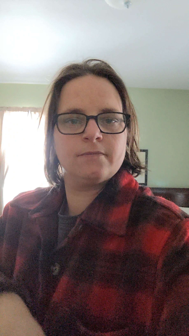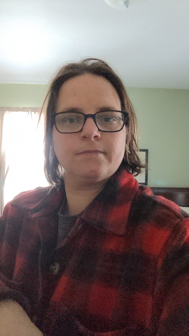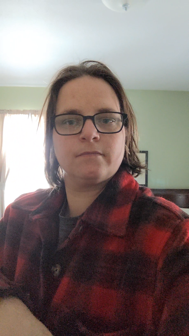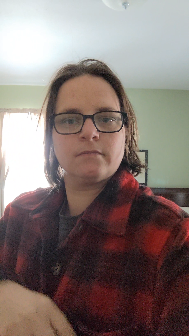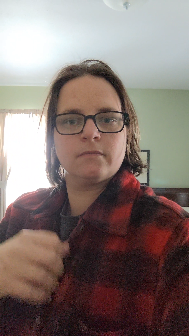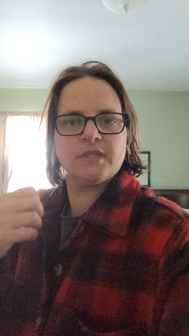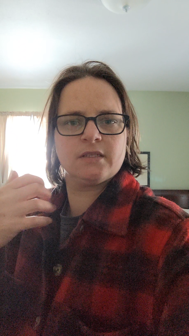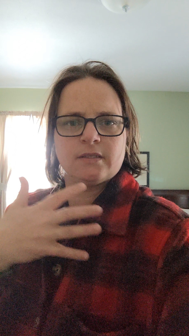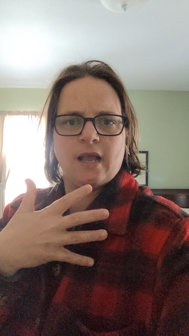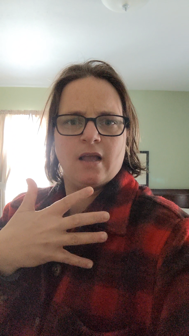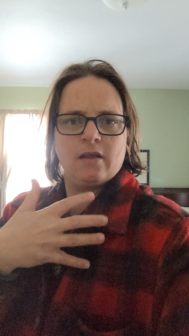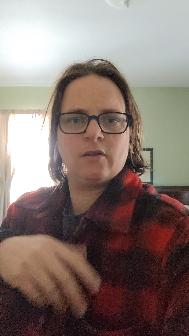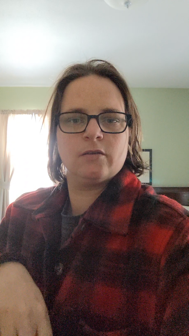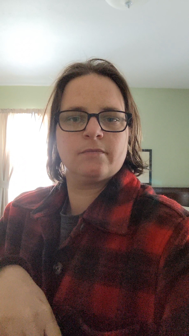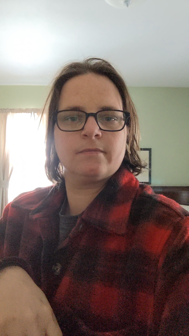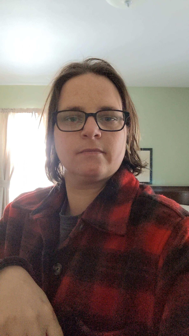scared